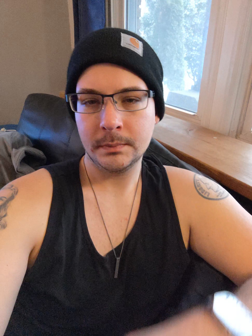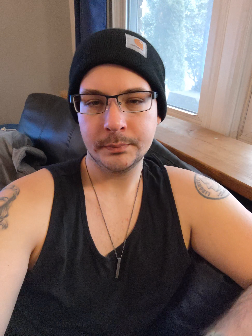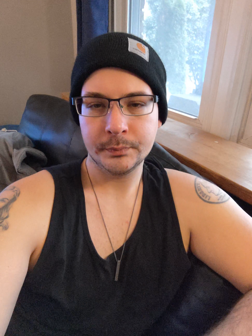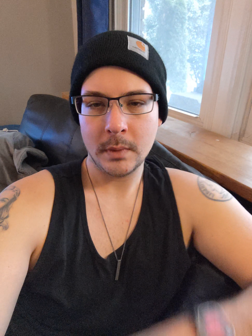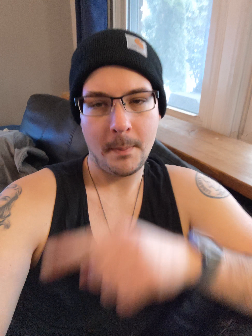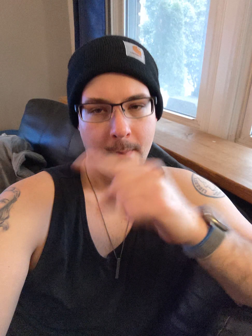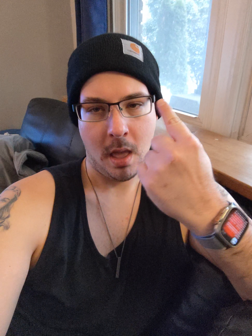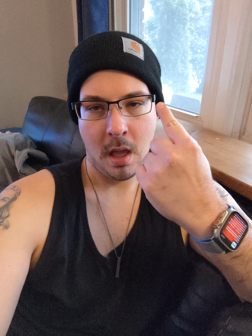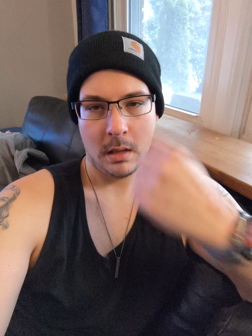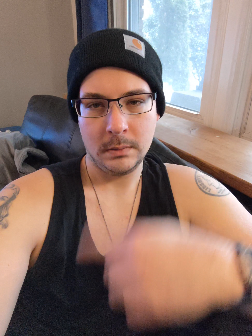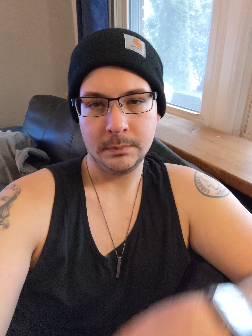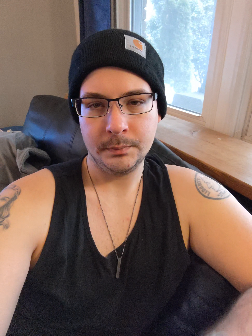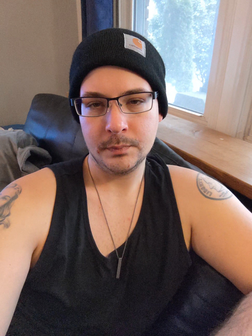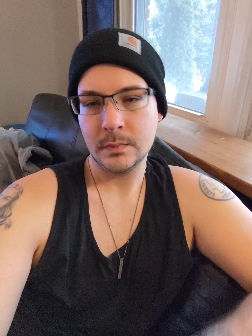black